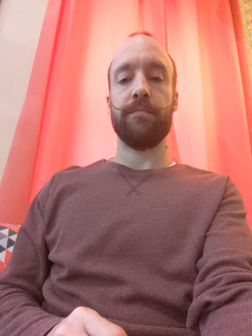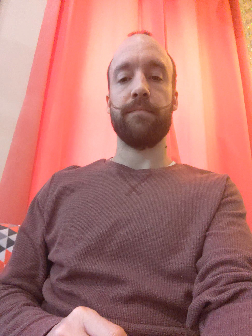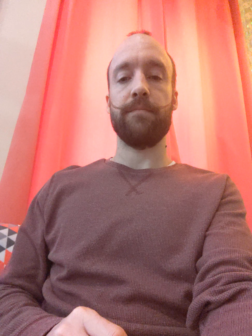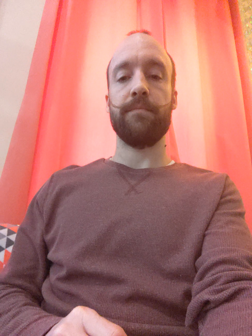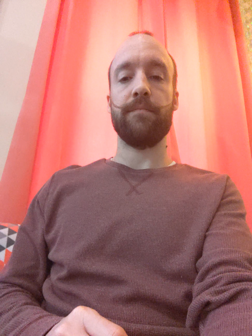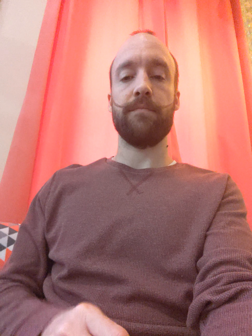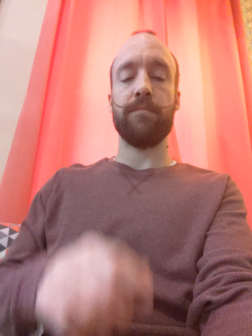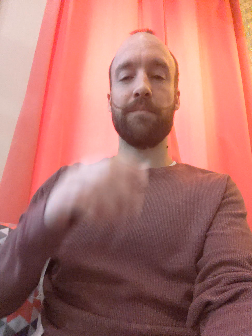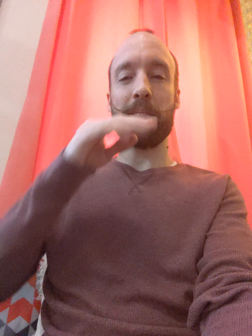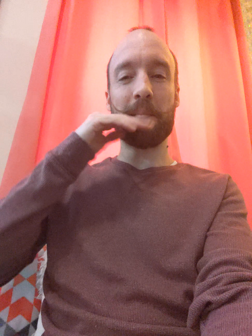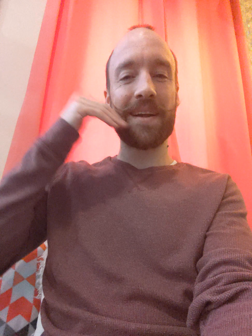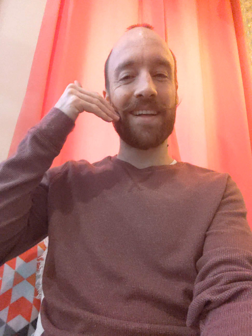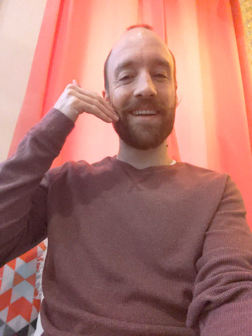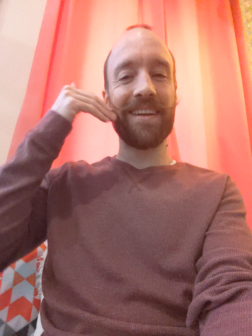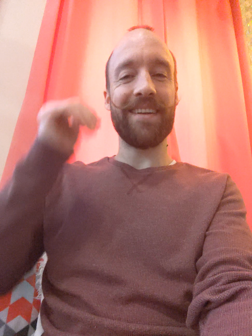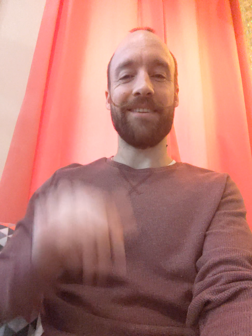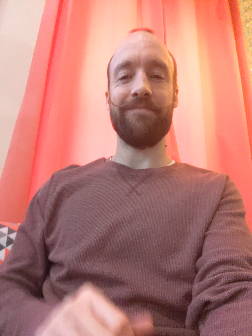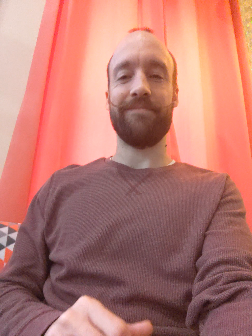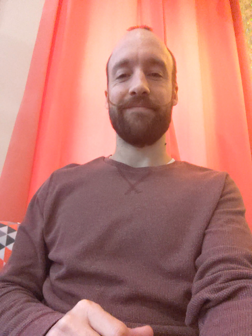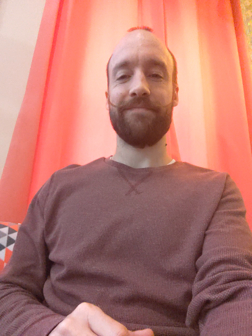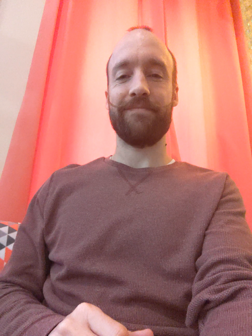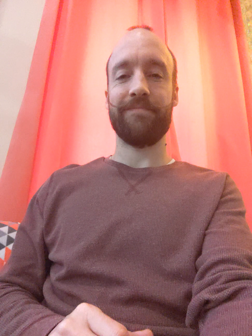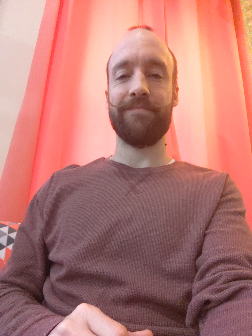smile